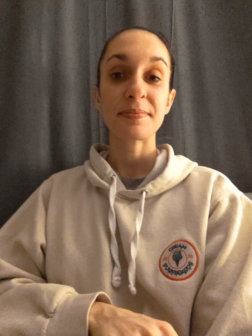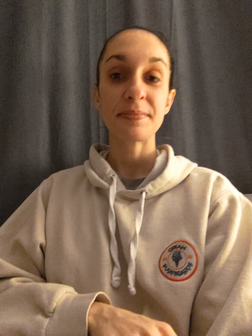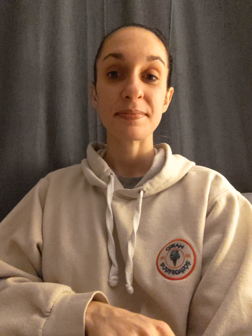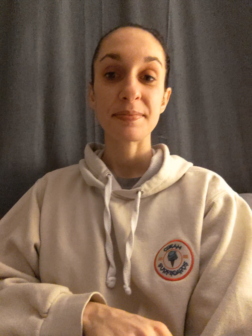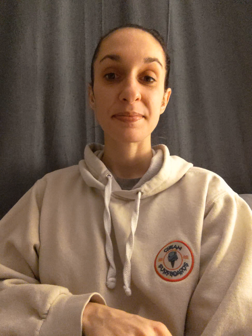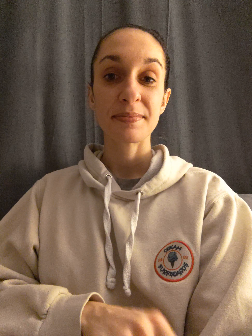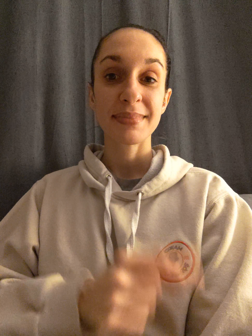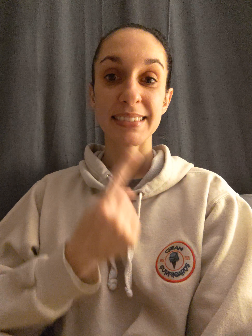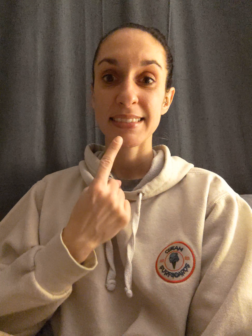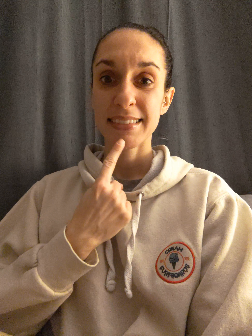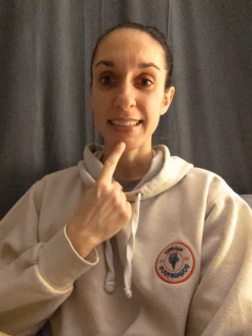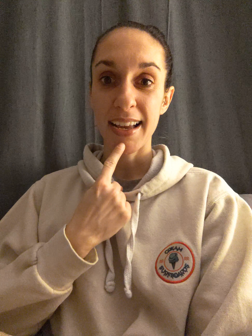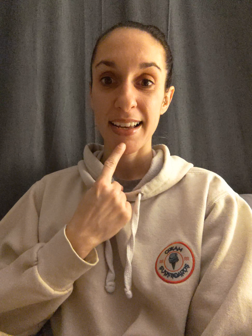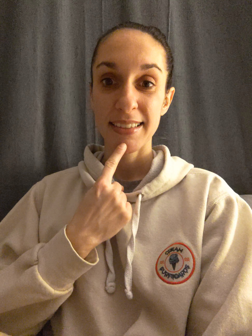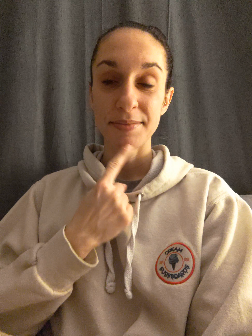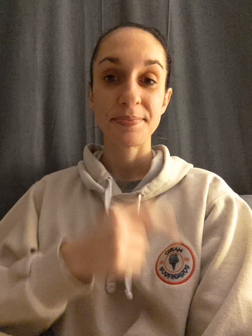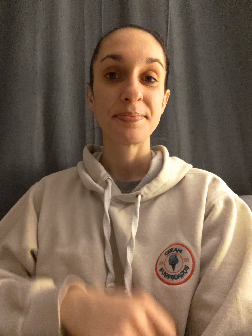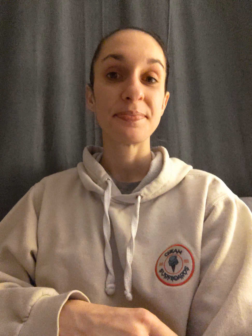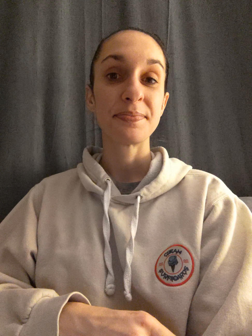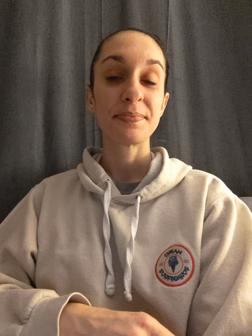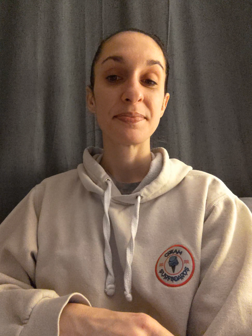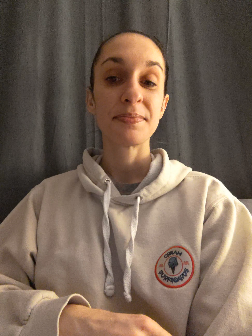say